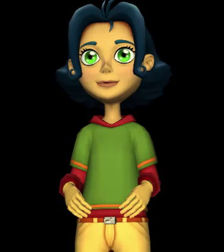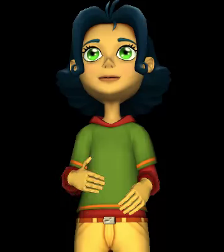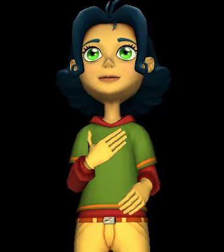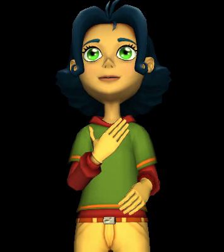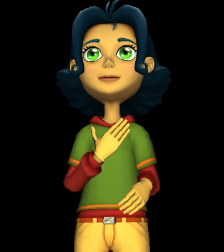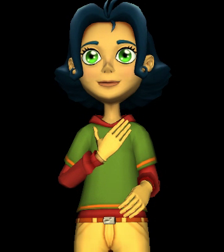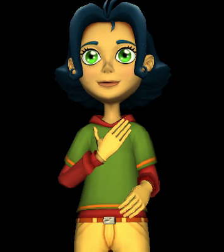لي